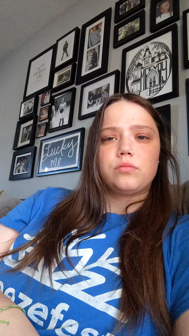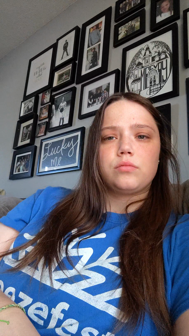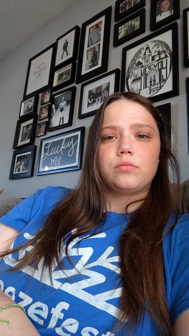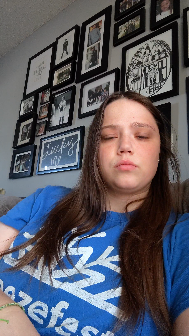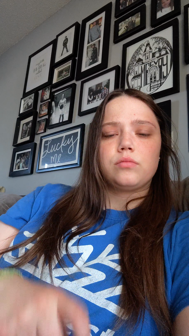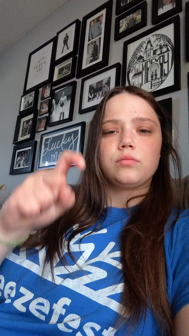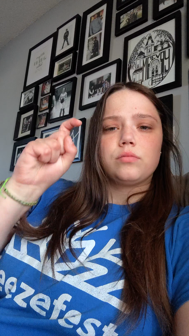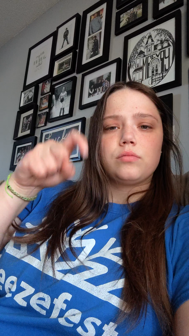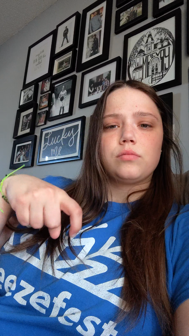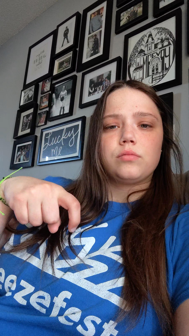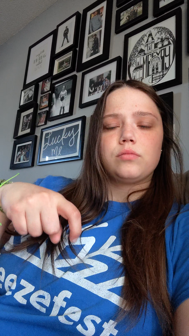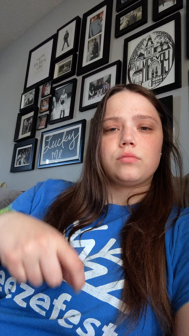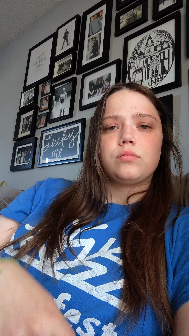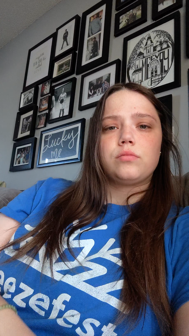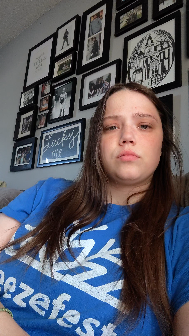must